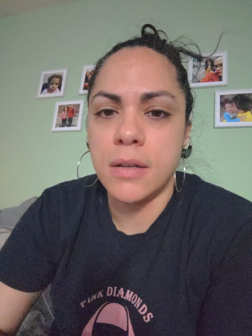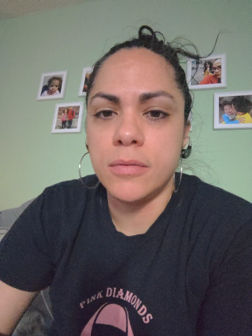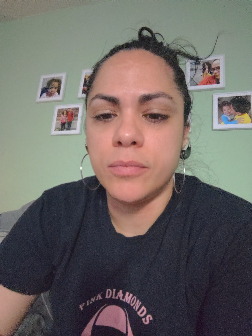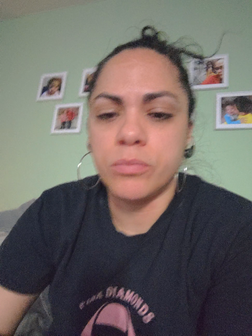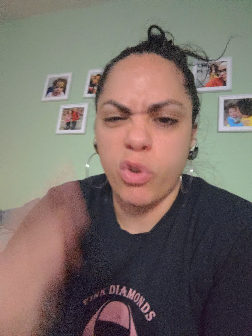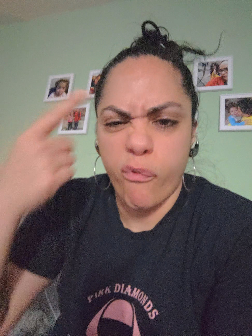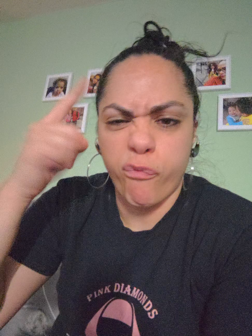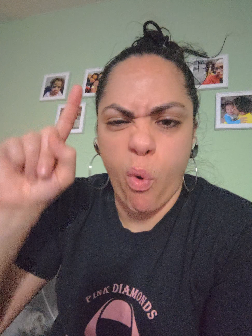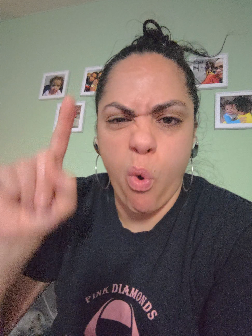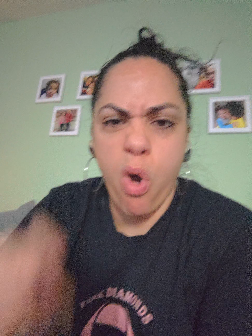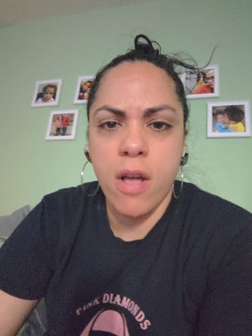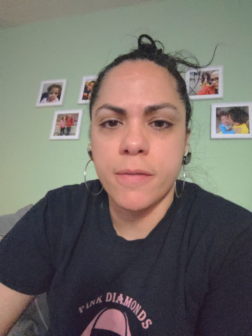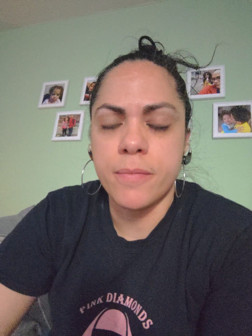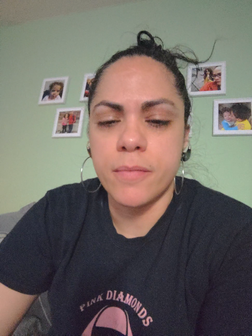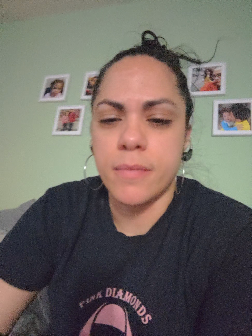for